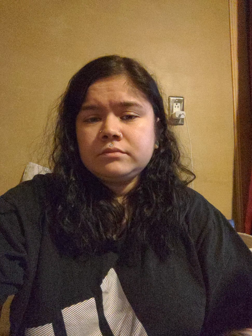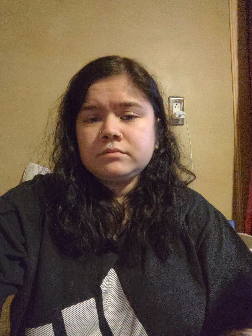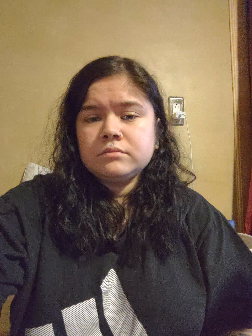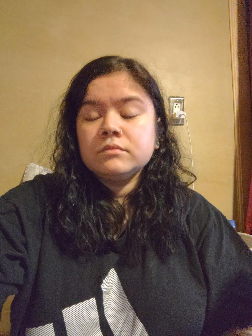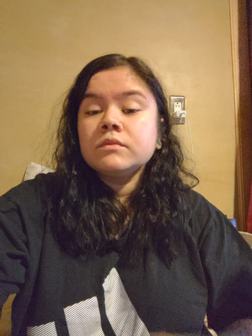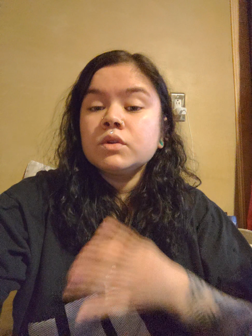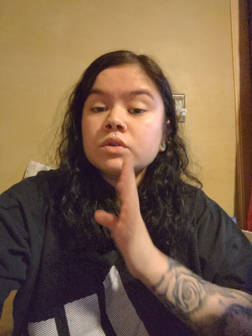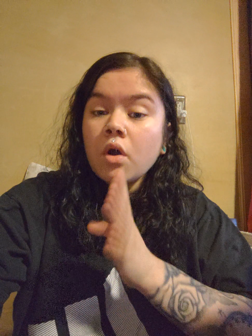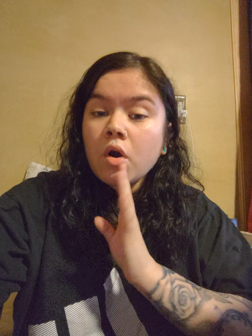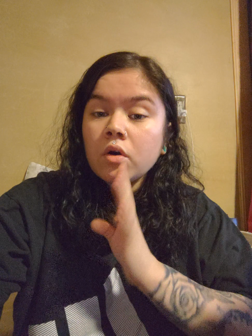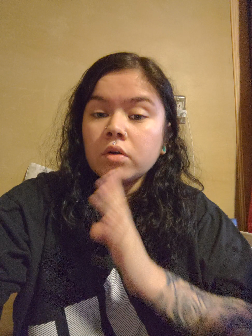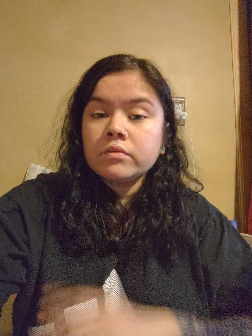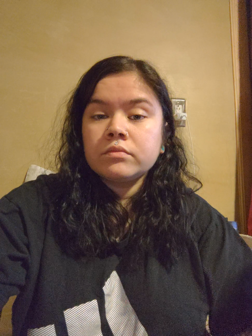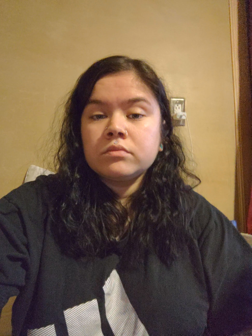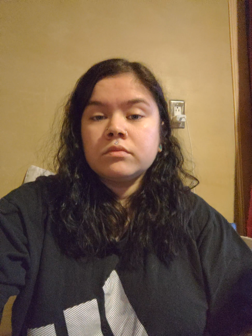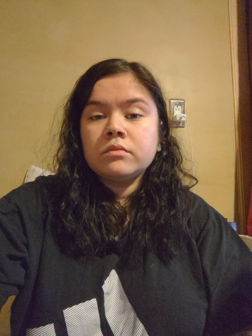talk